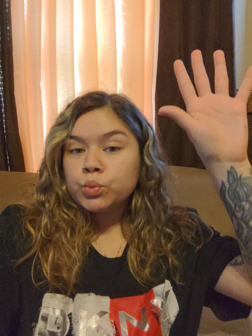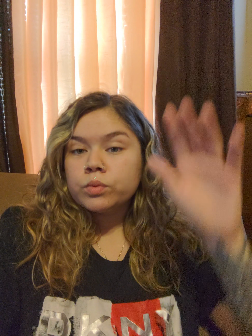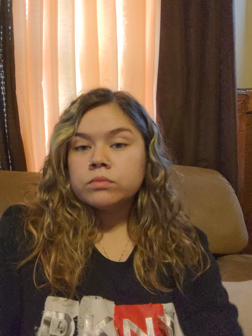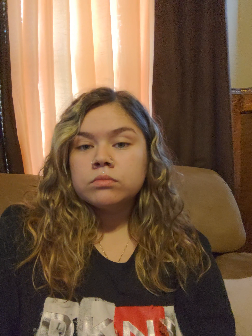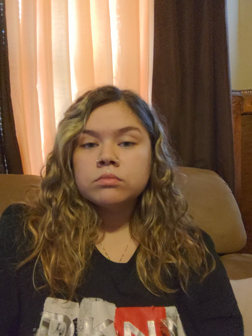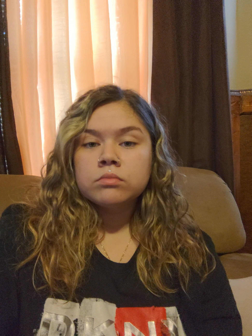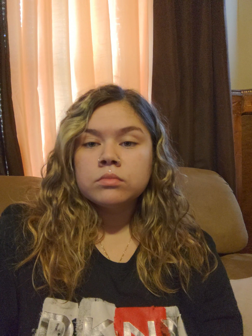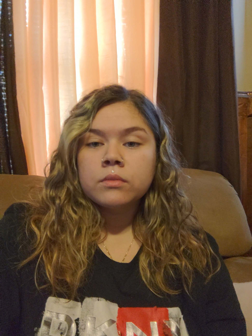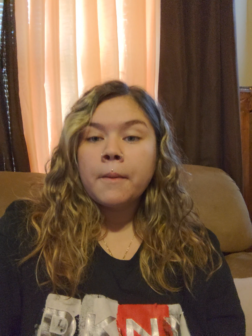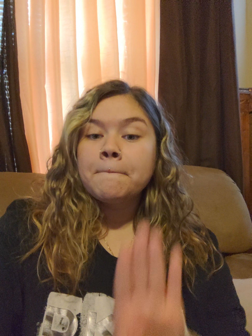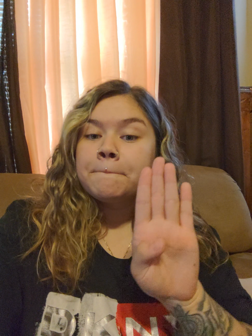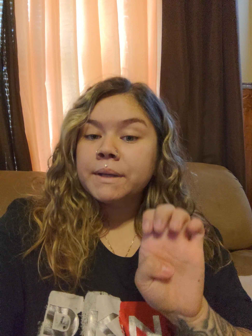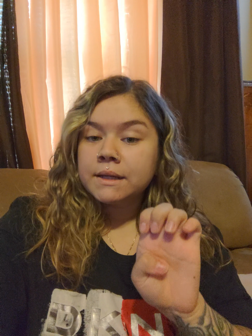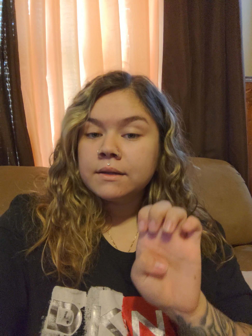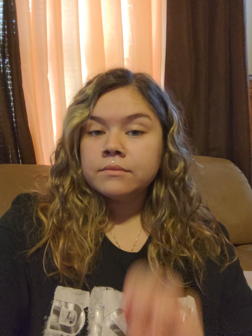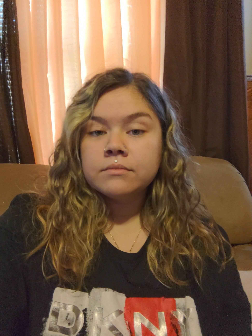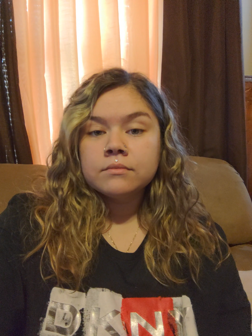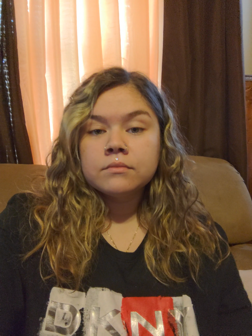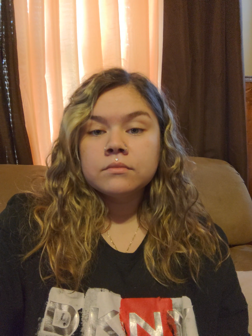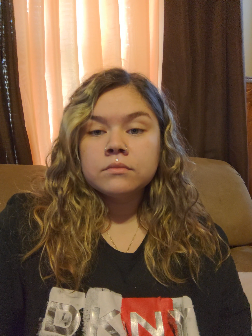be